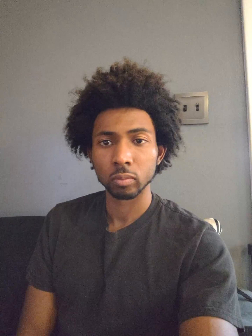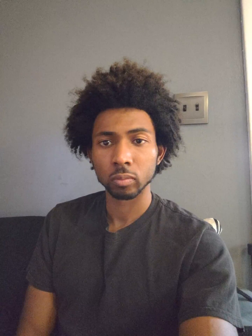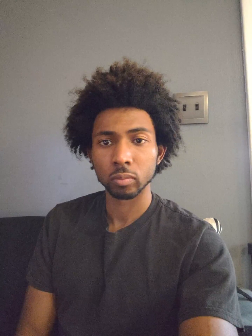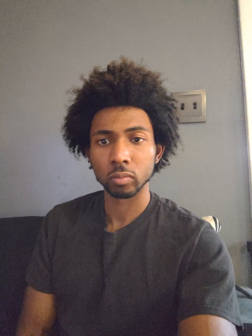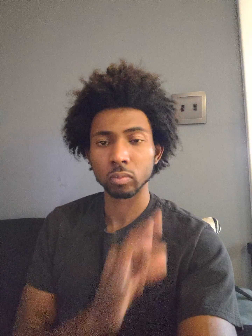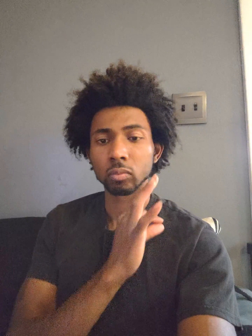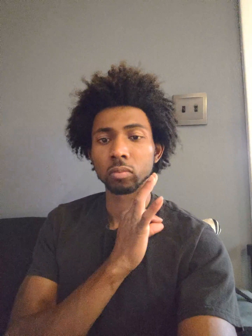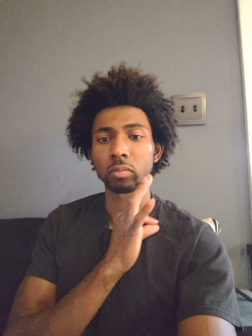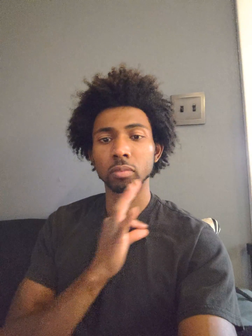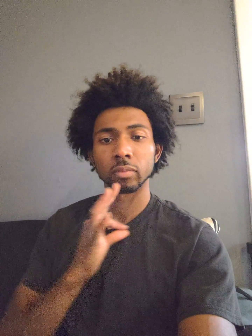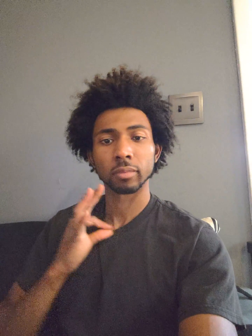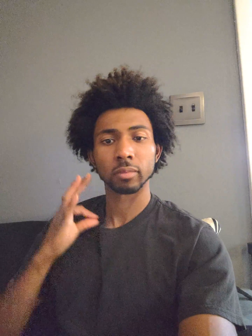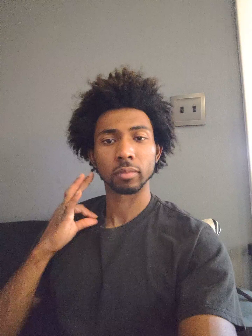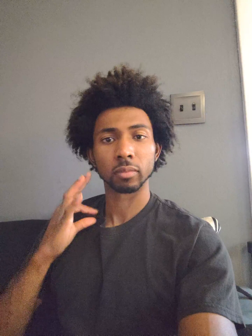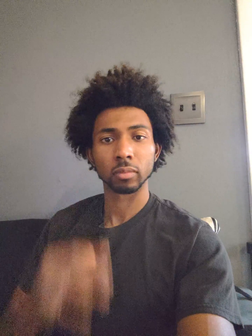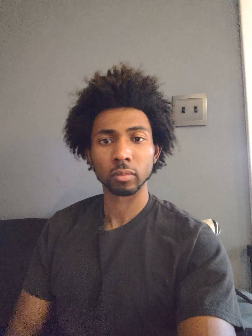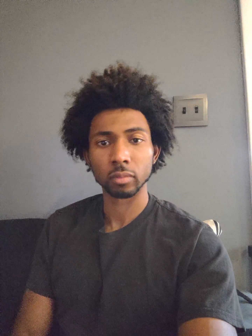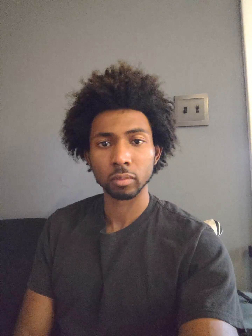beads